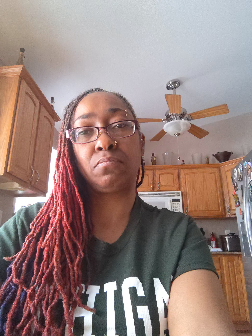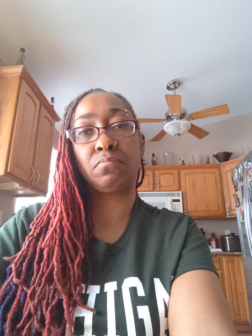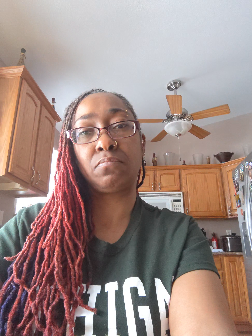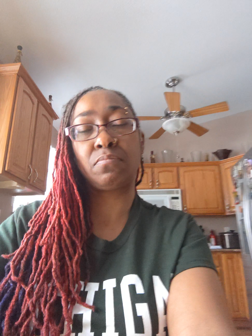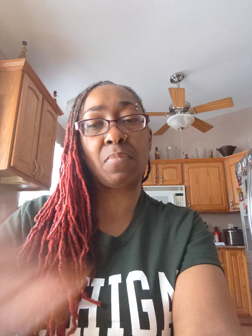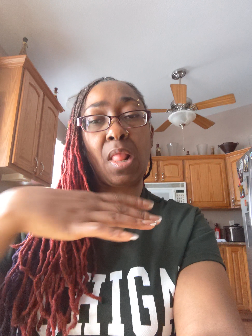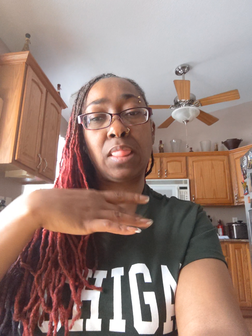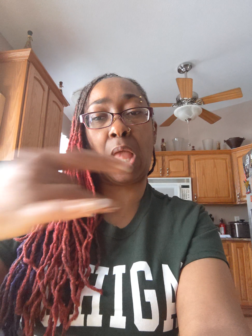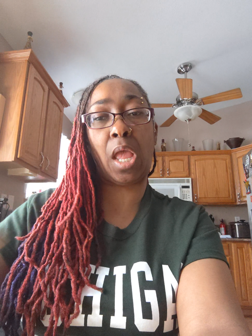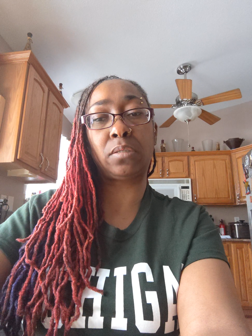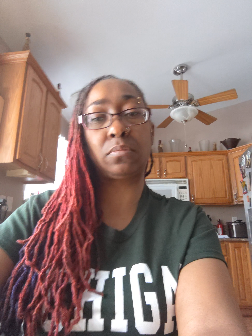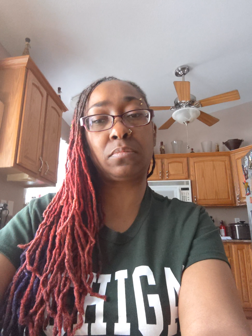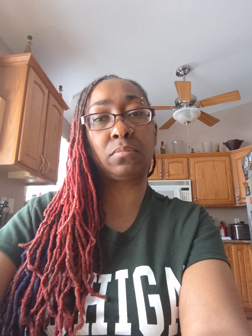like